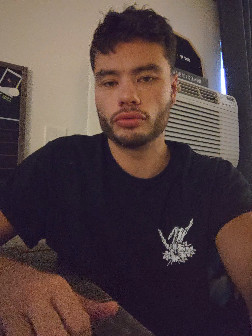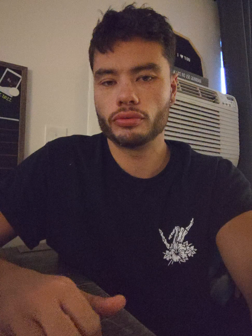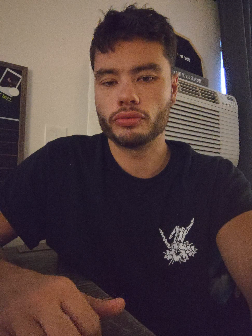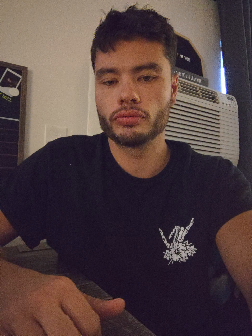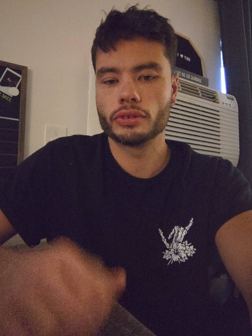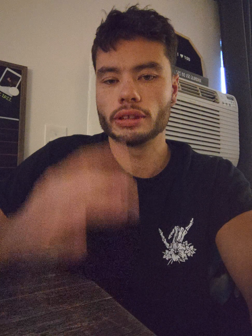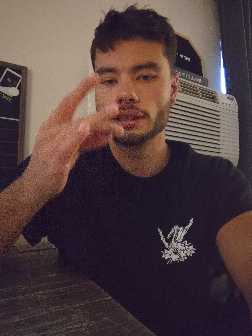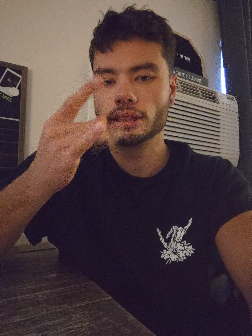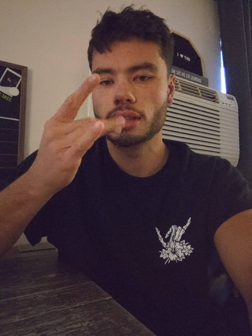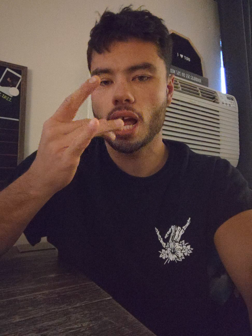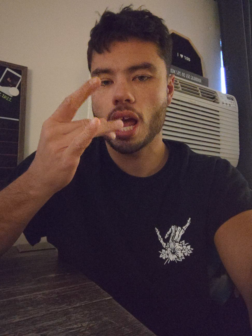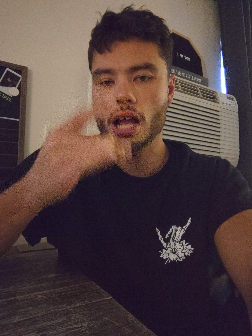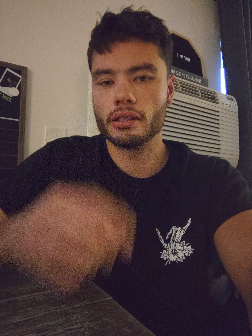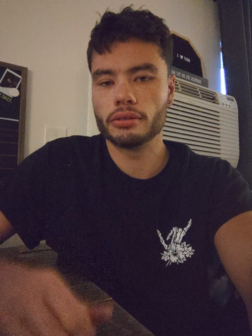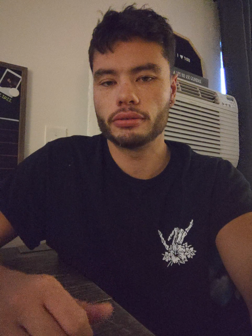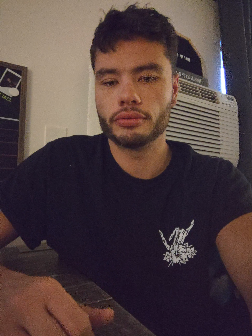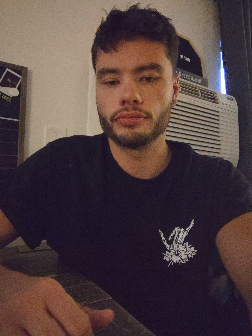snack